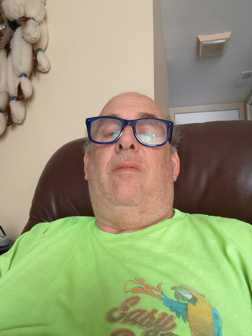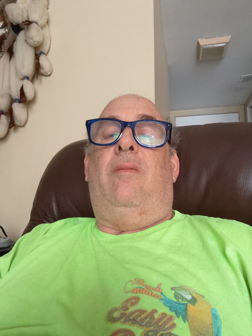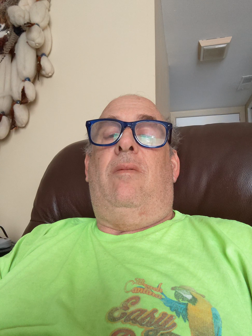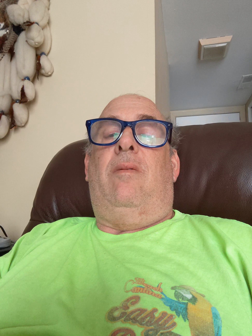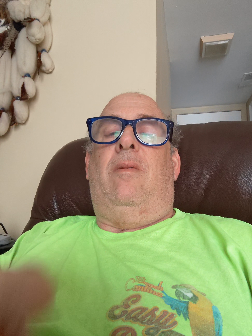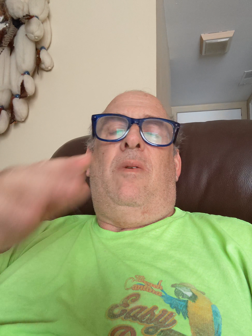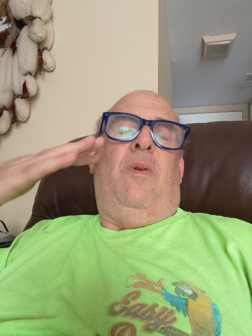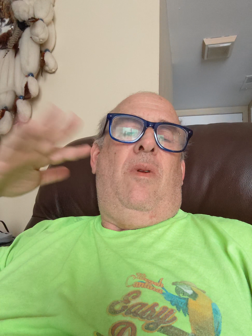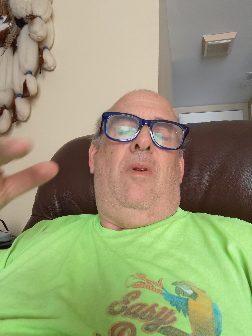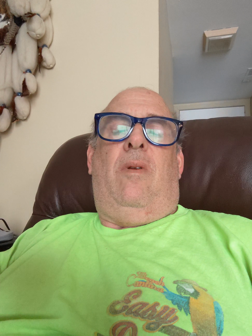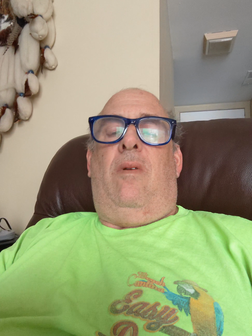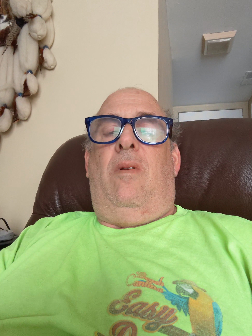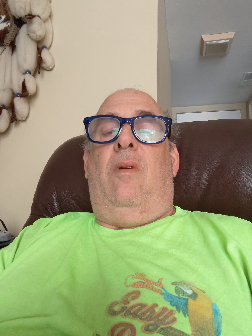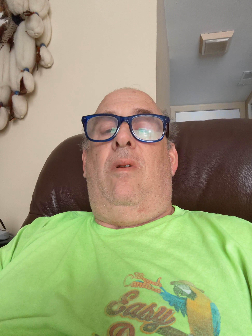noisy